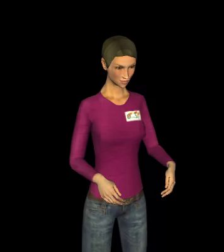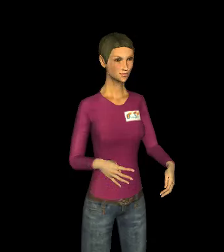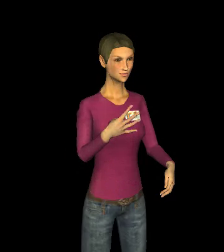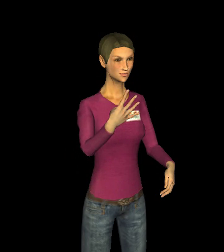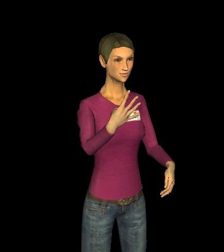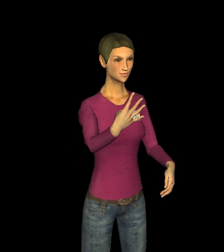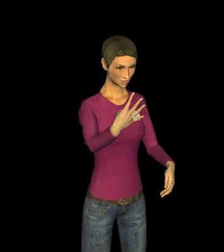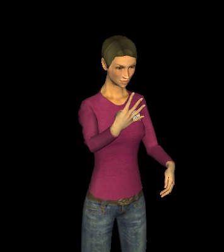4